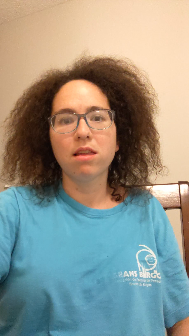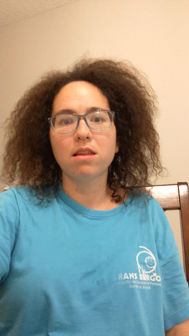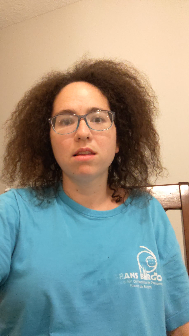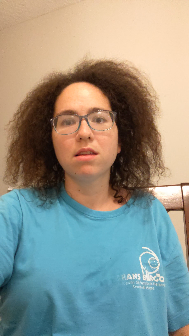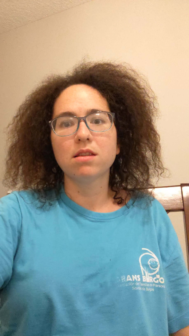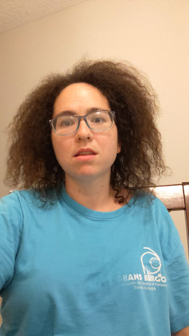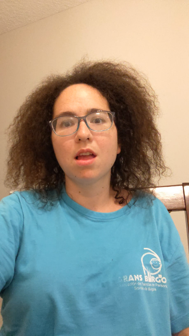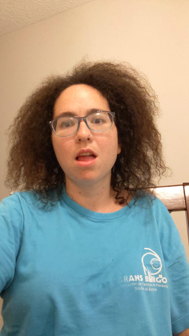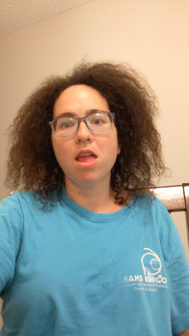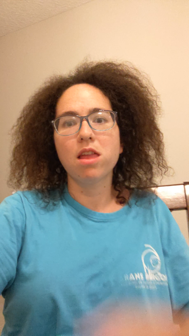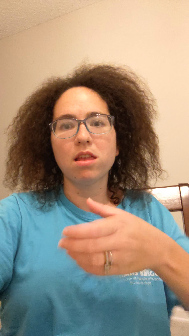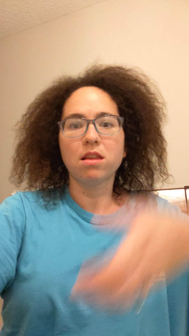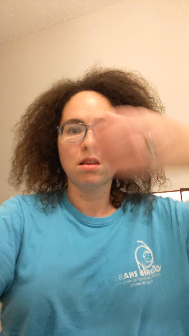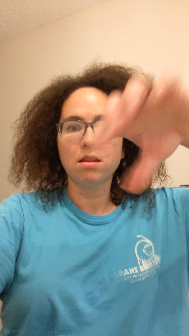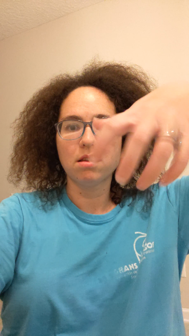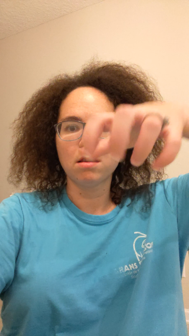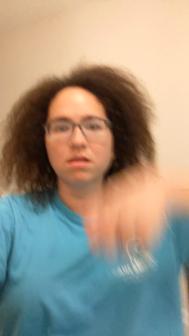jar